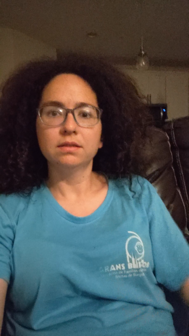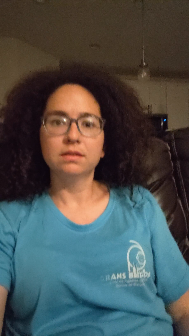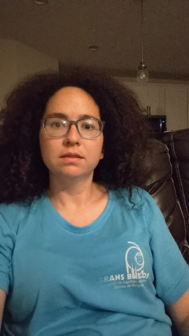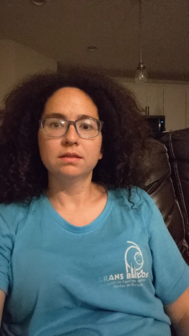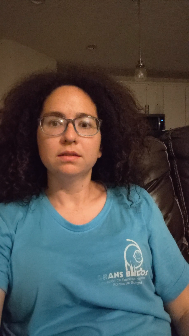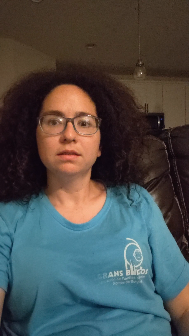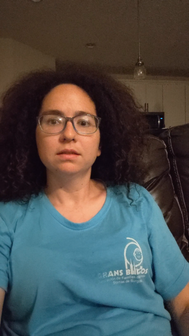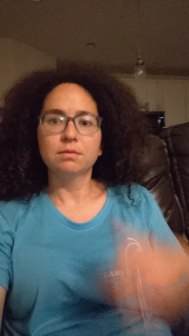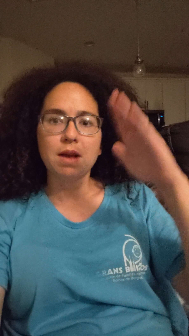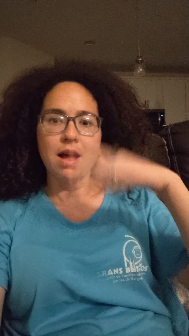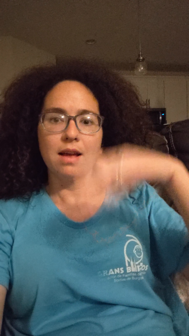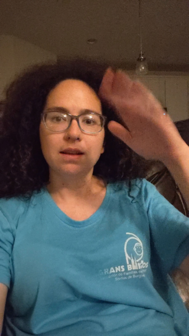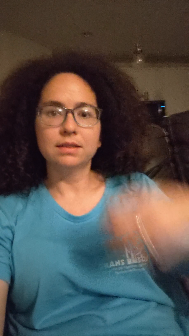paint